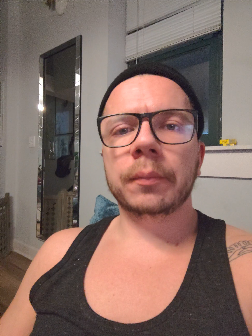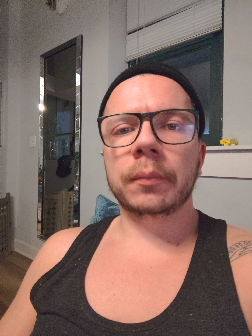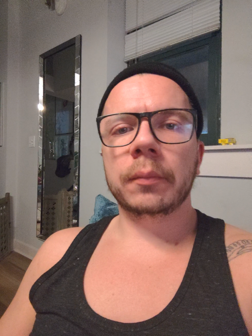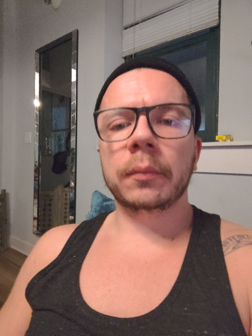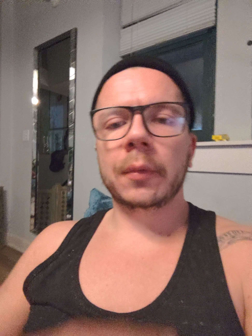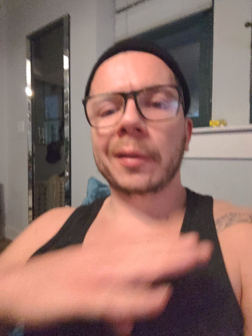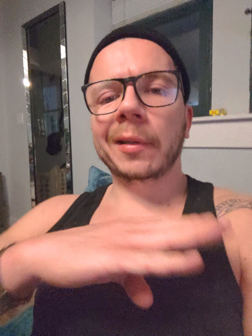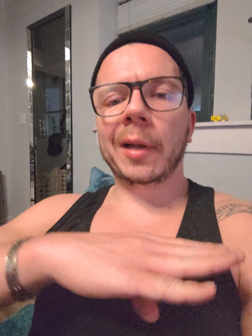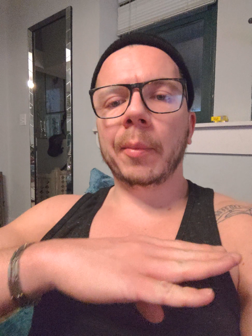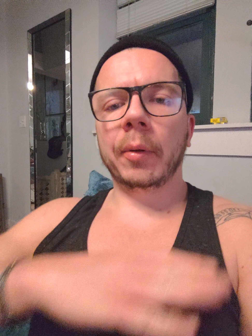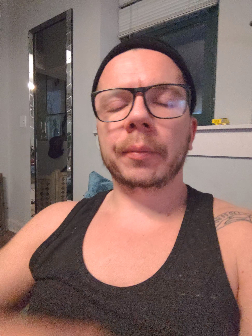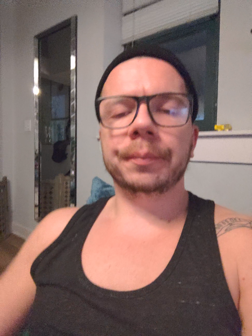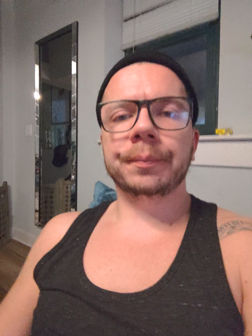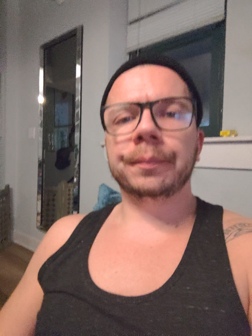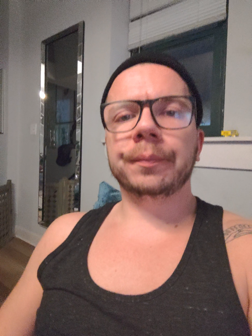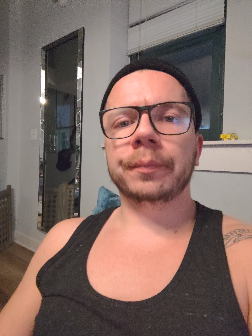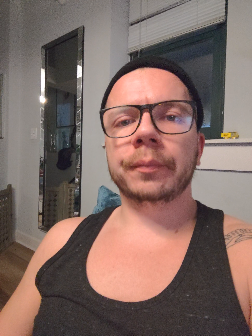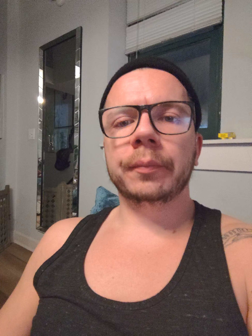table